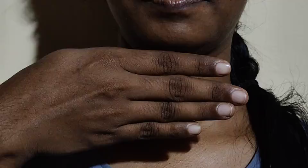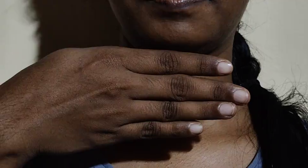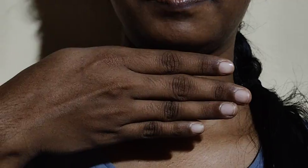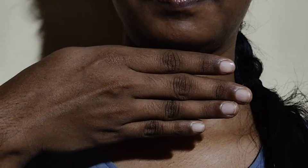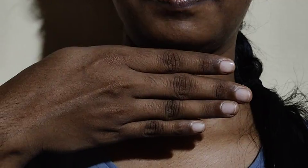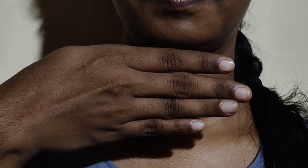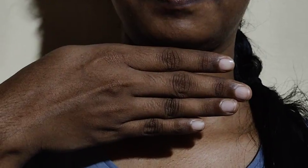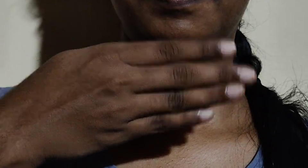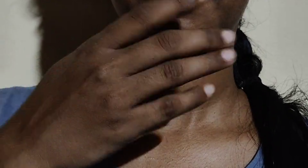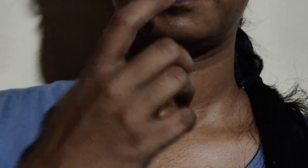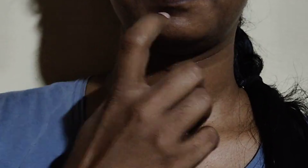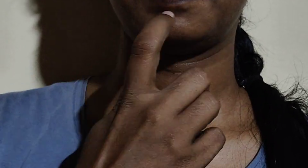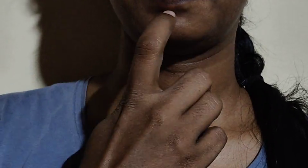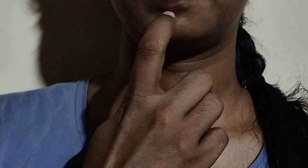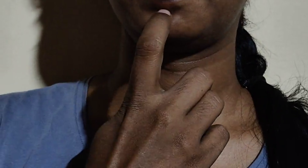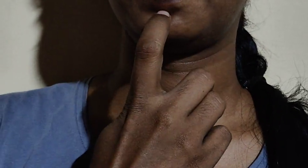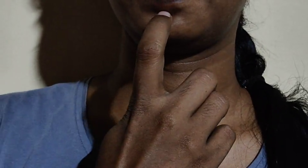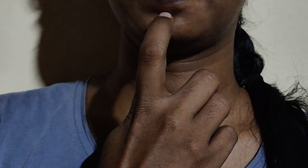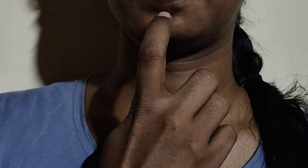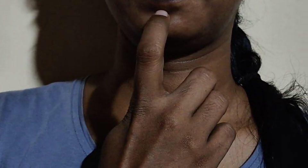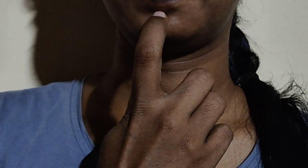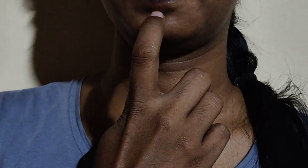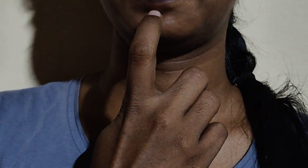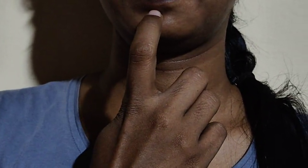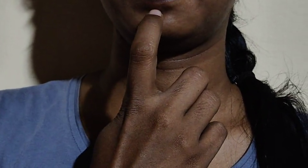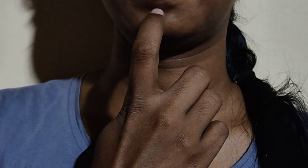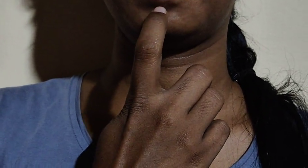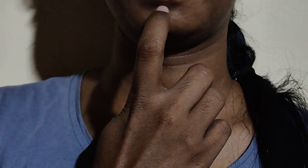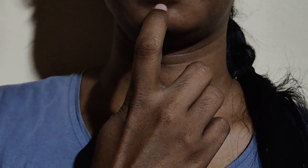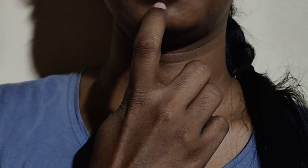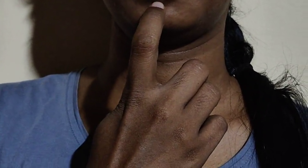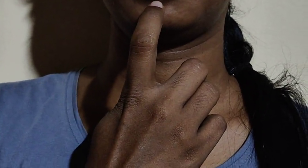അം